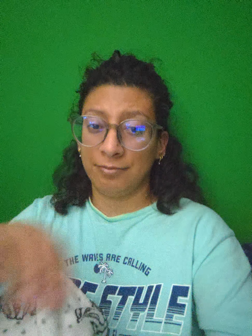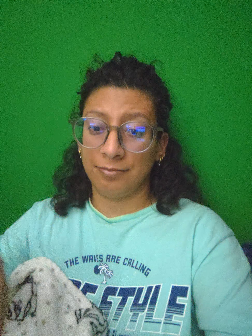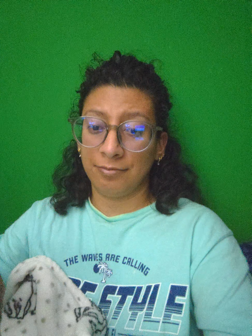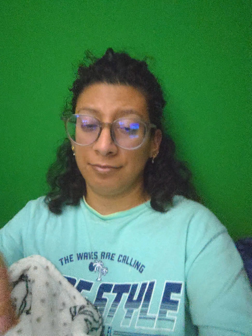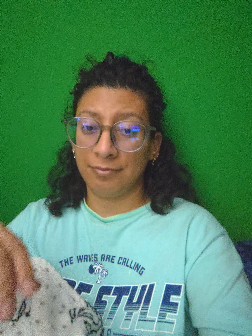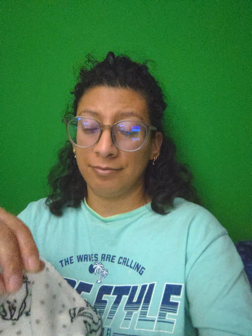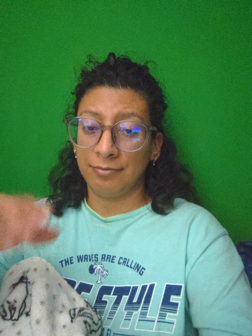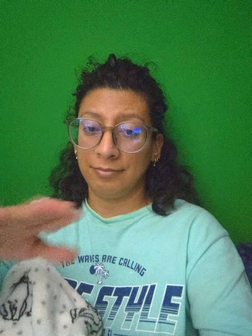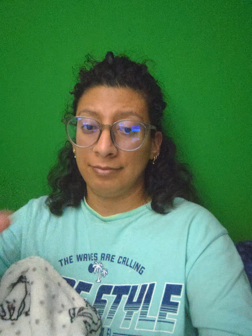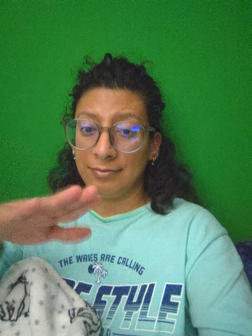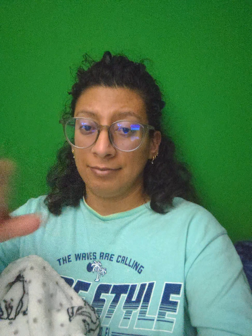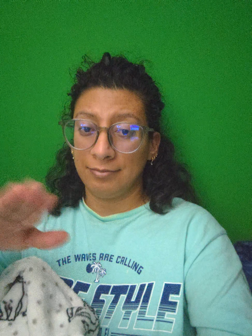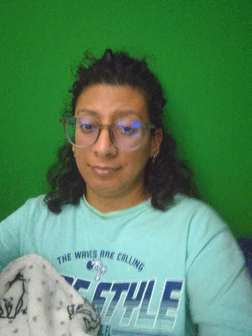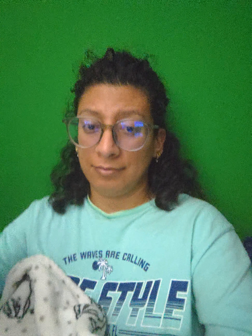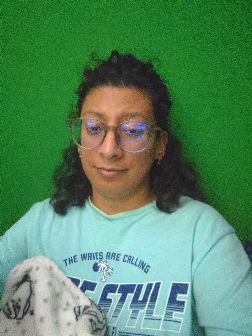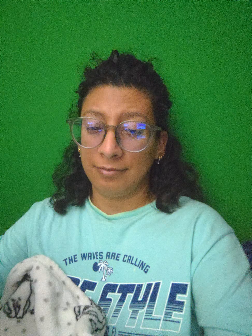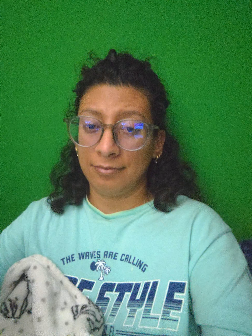clean